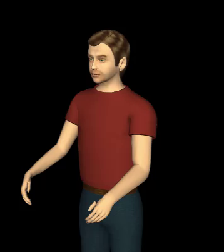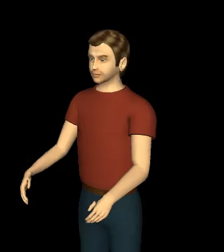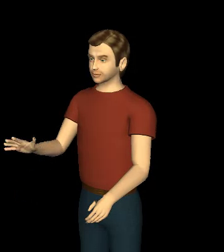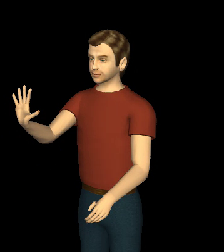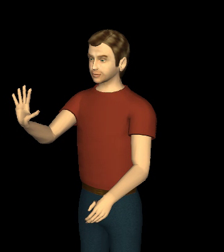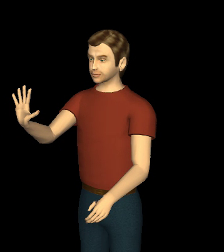5